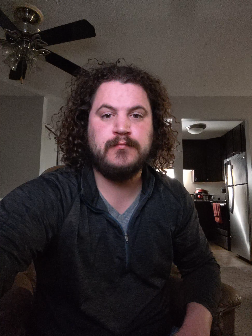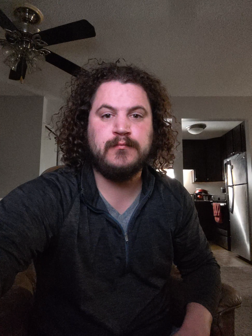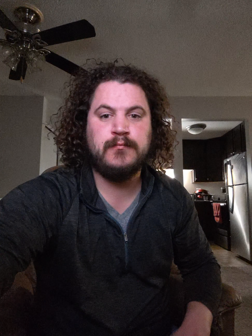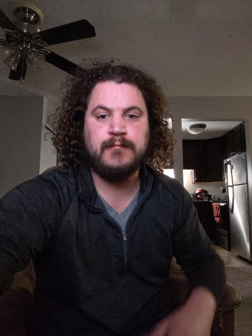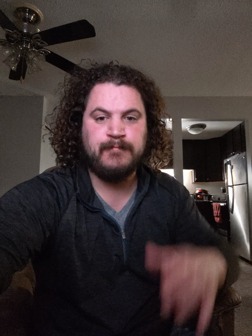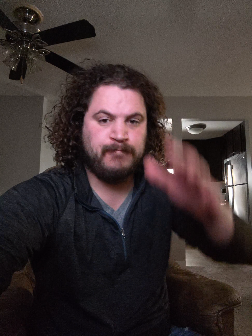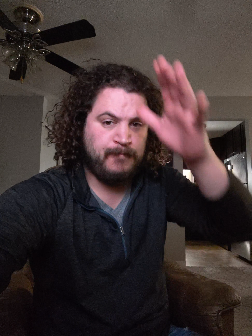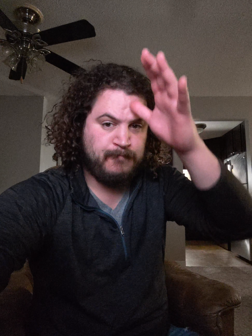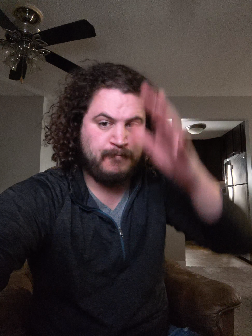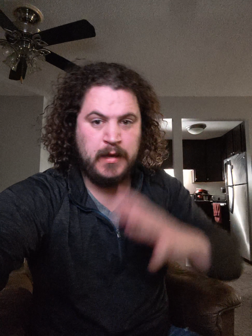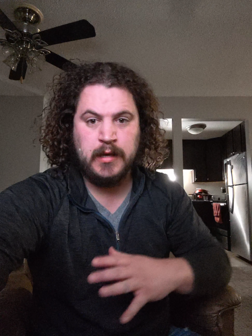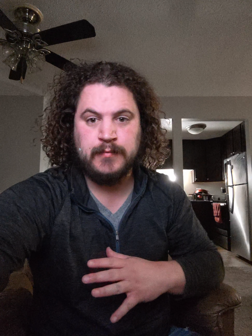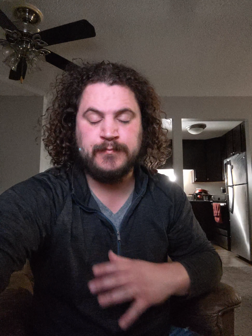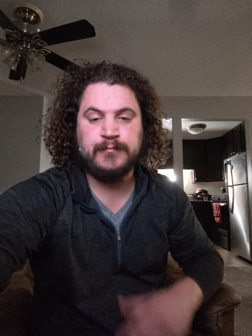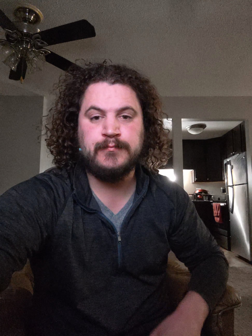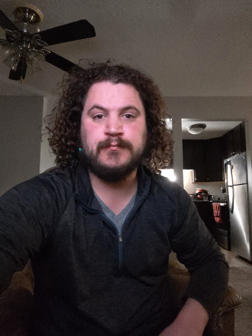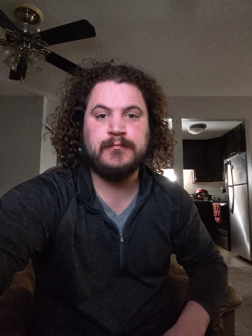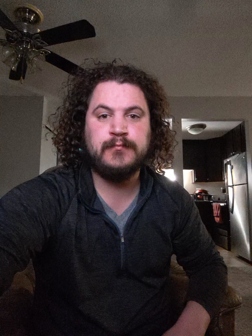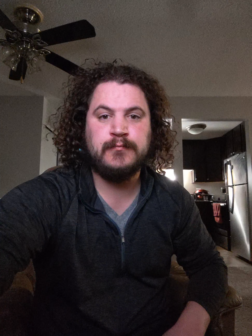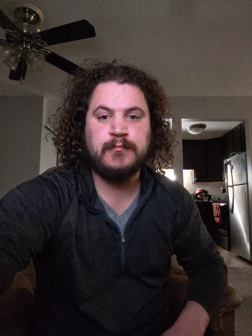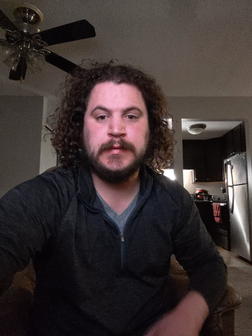man